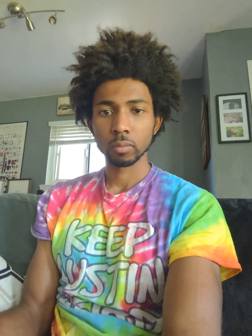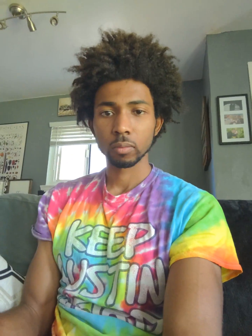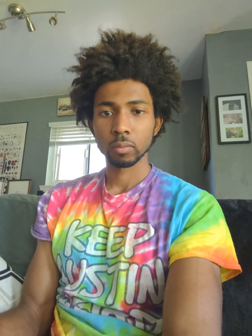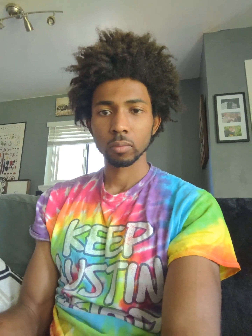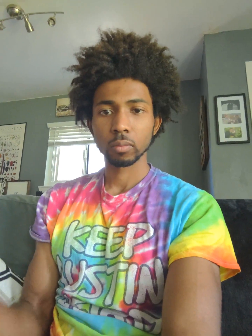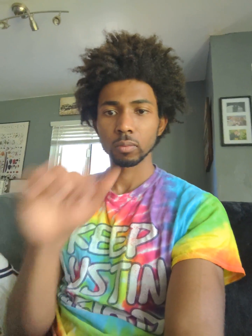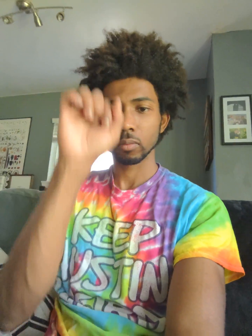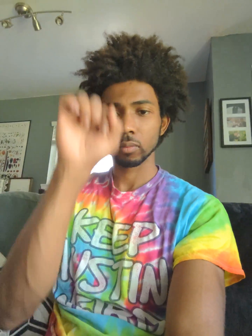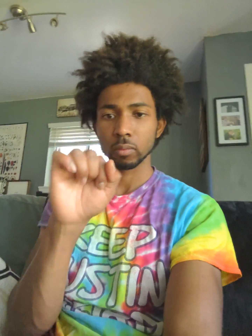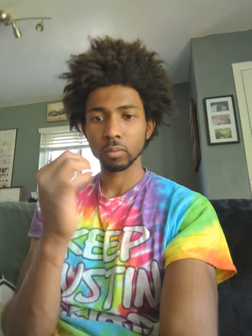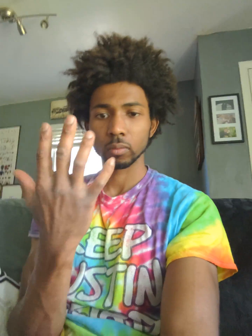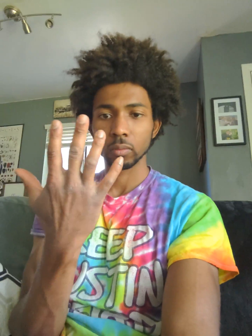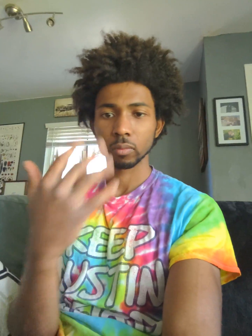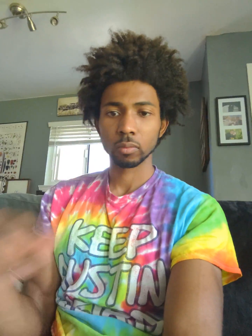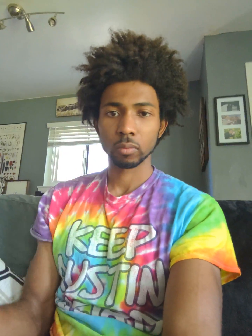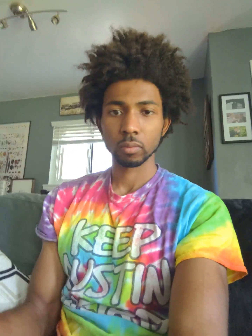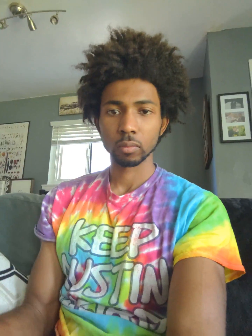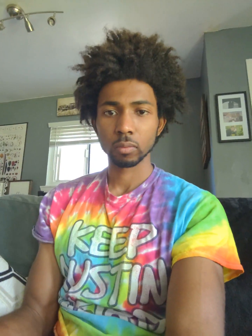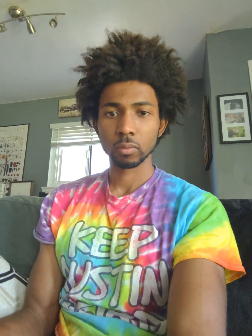gloves